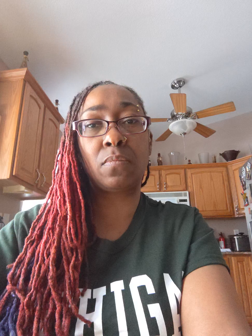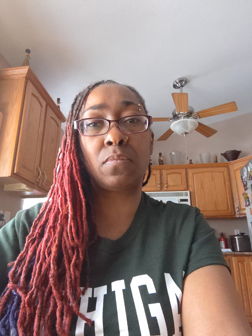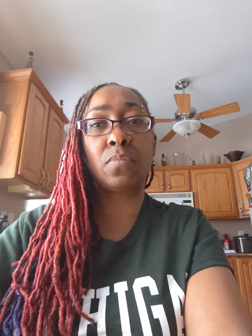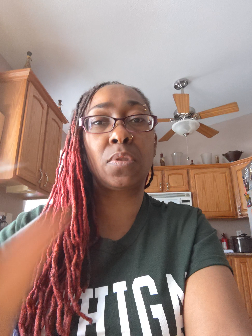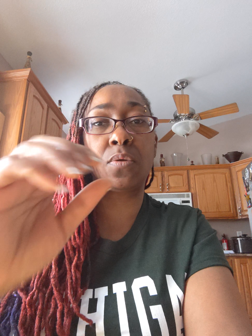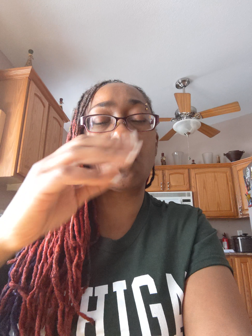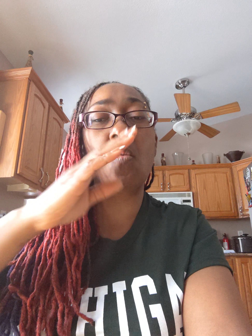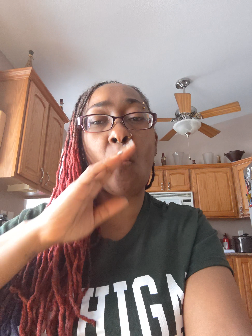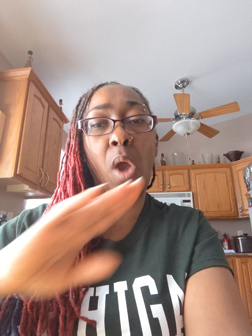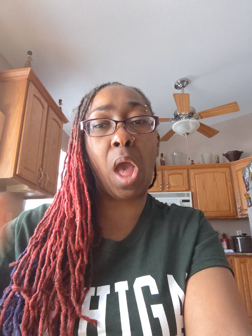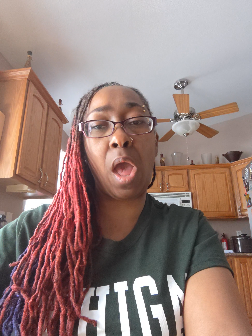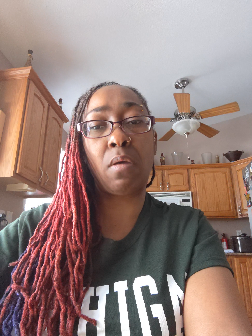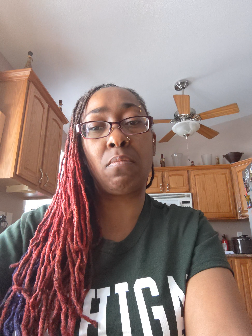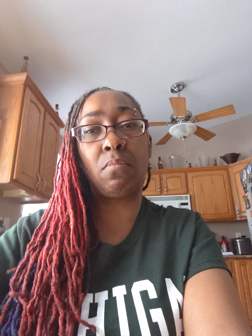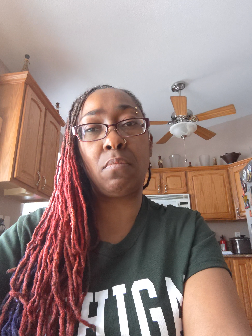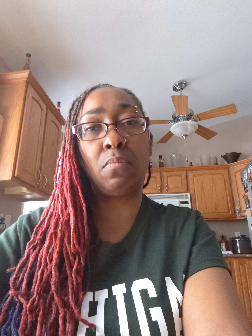quiet